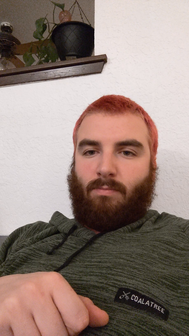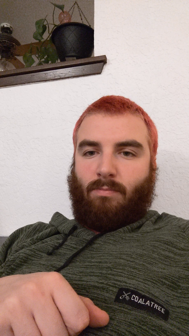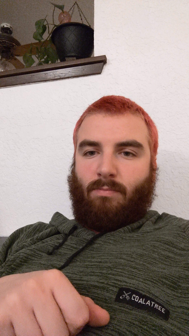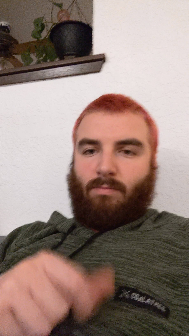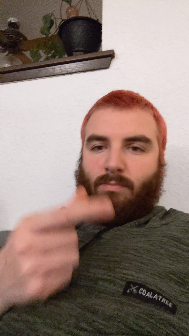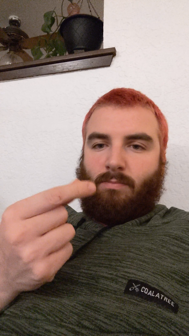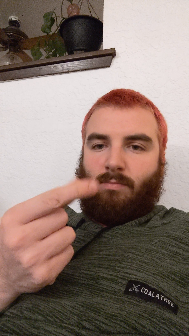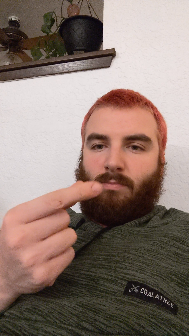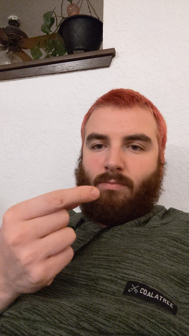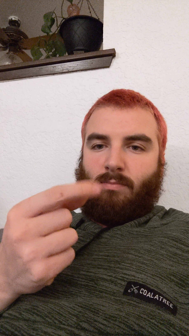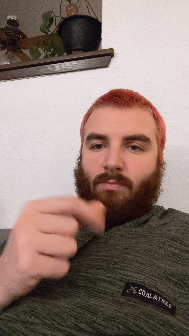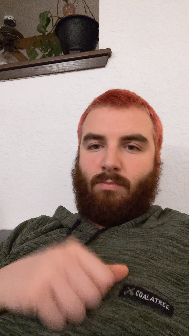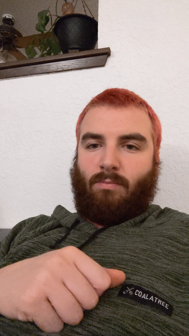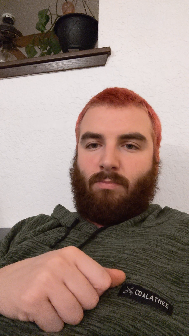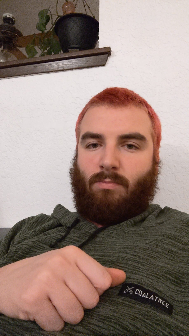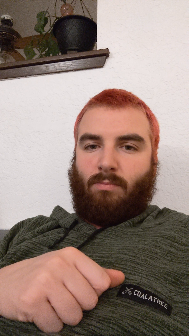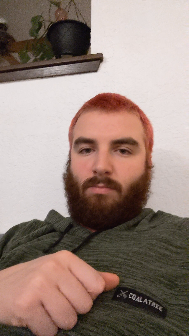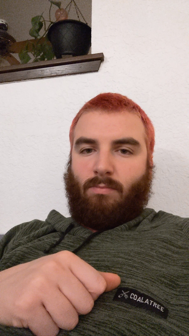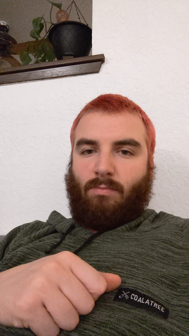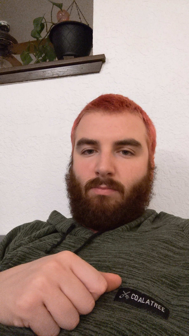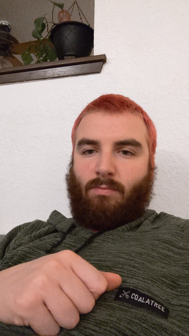do